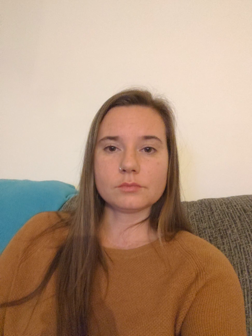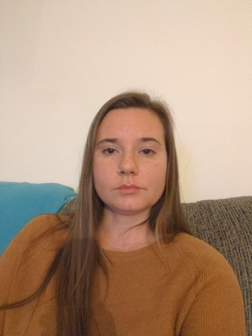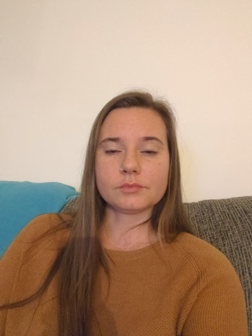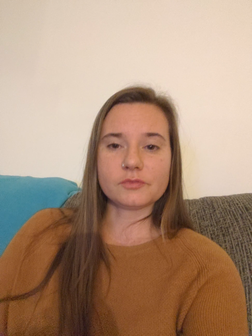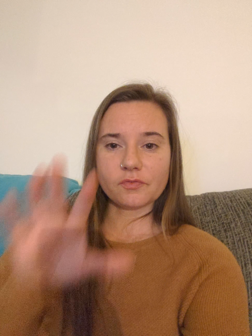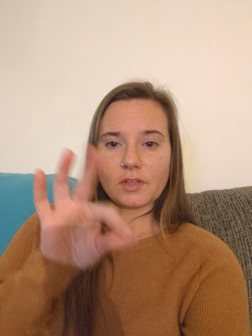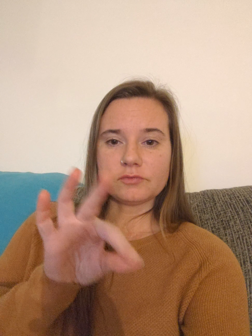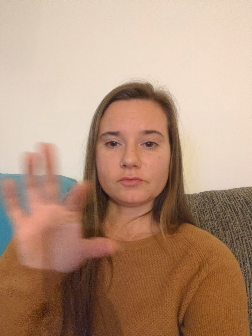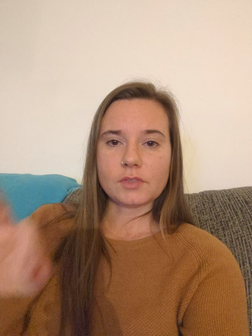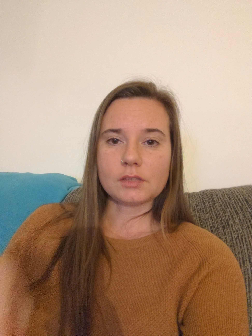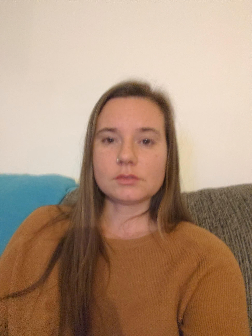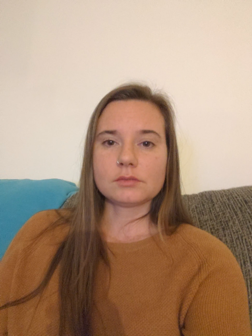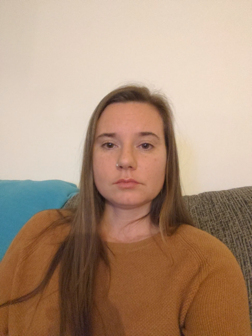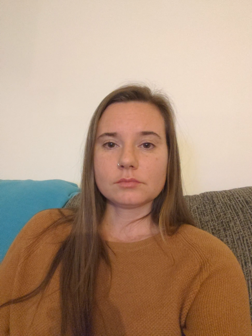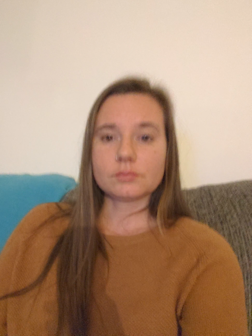french fries